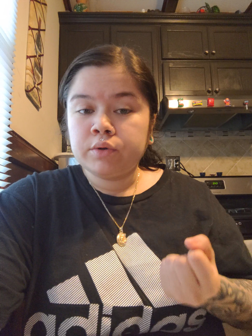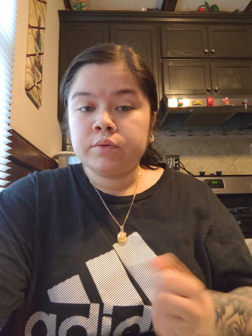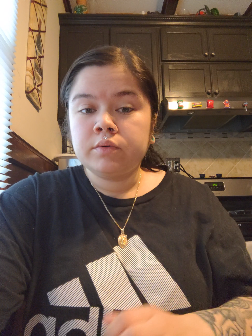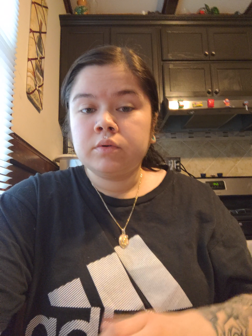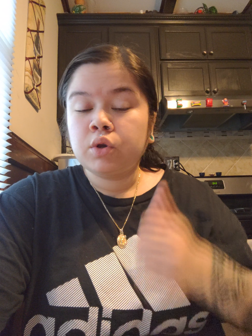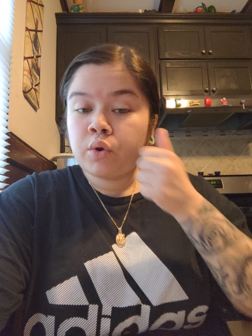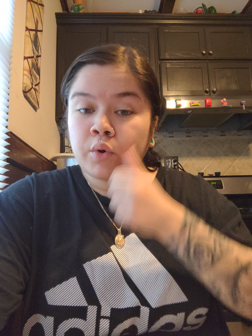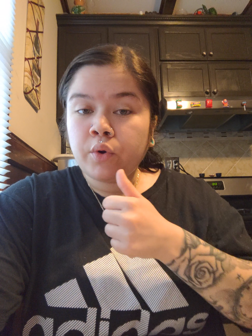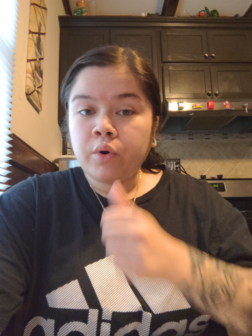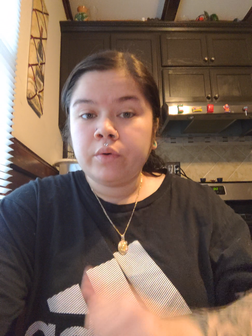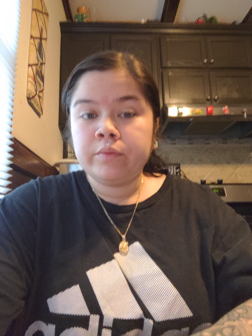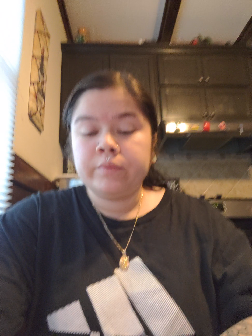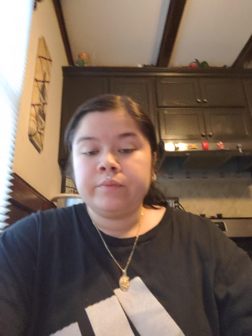girl